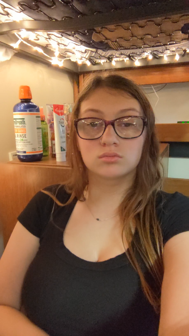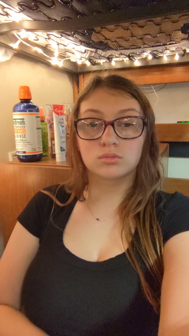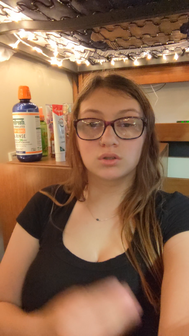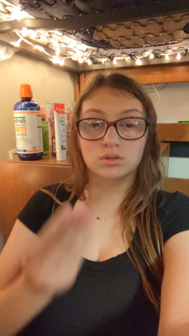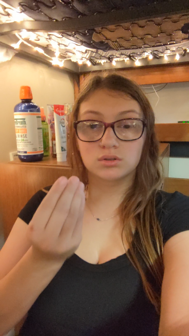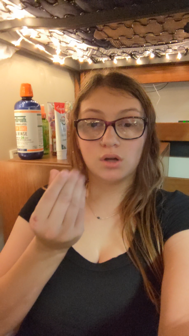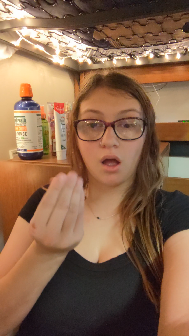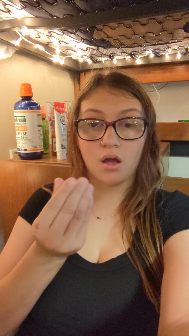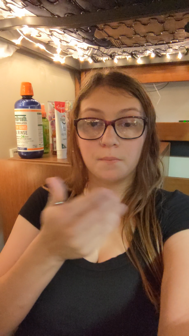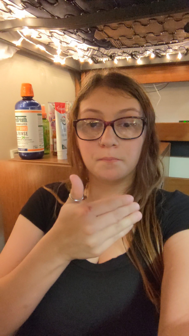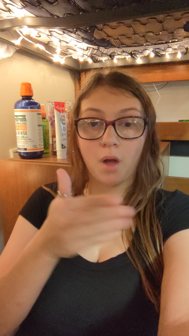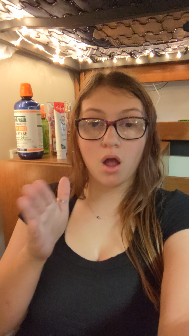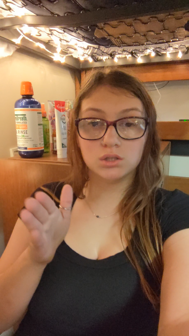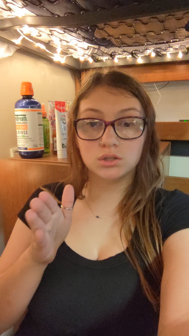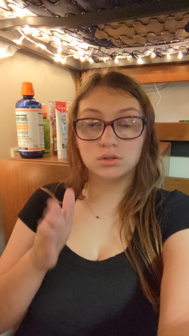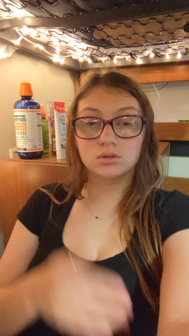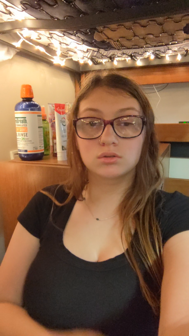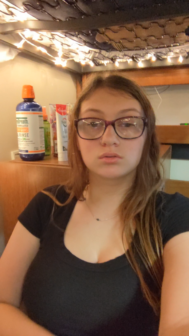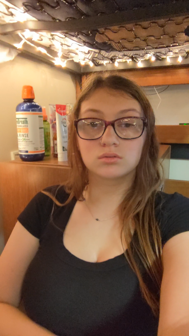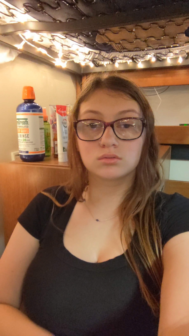sandbox